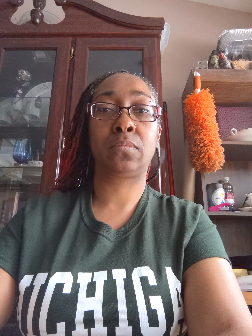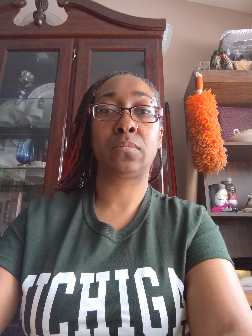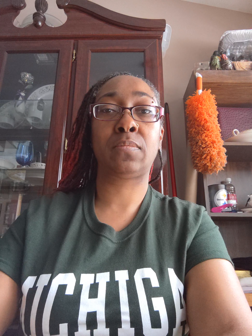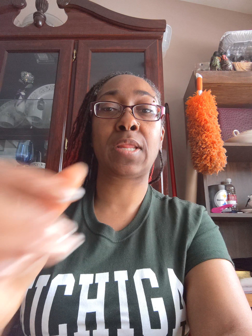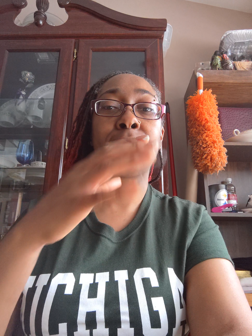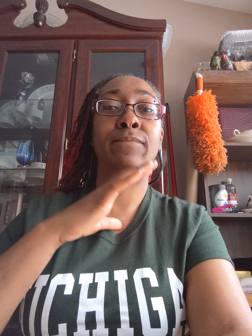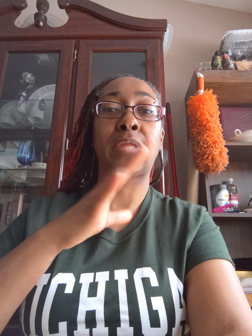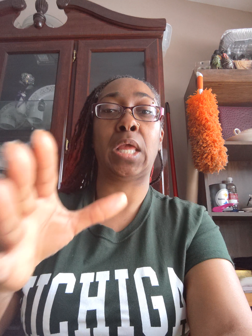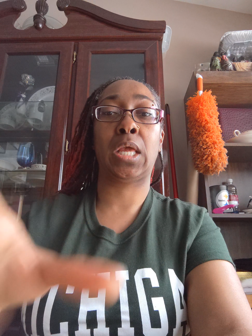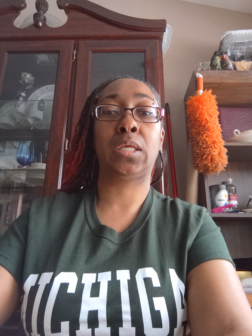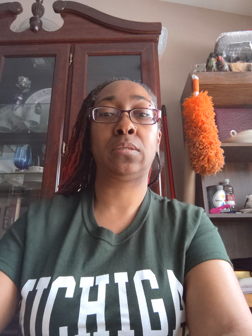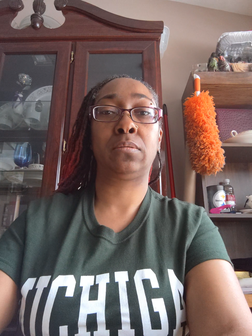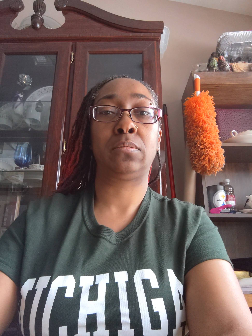fine